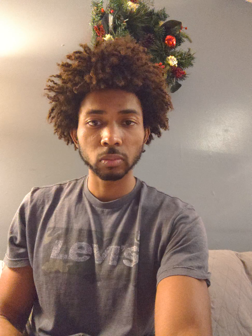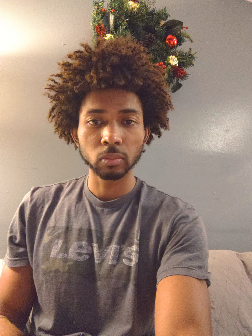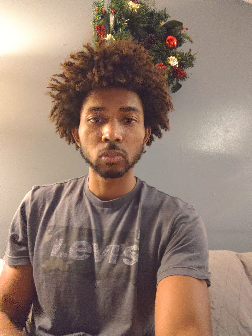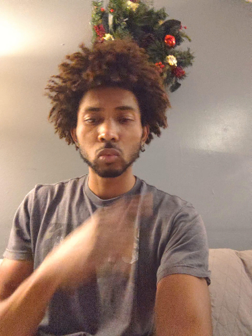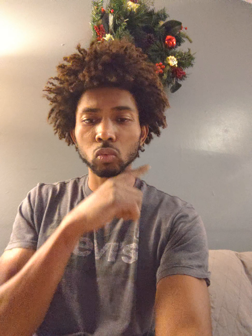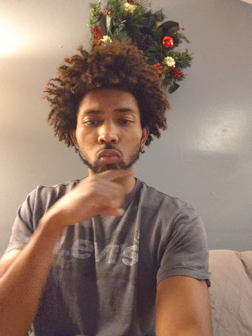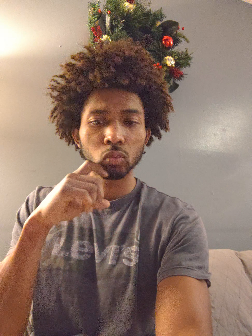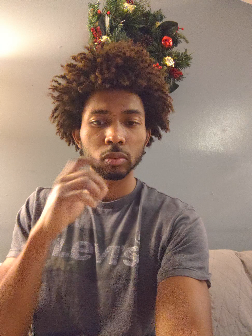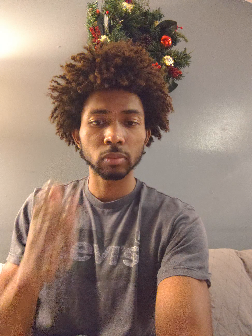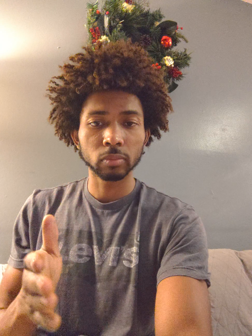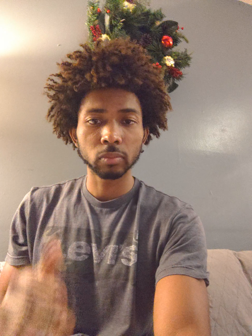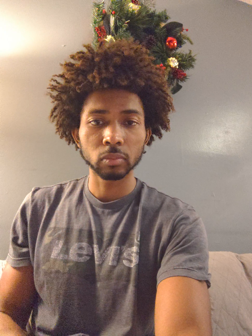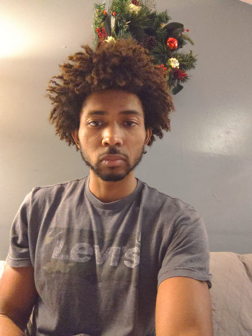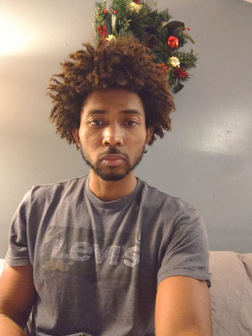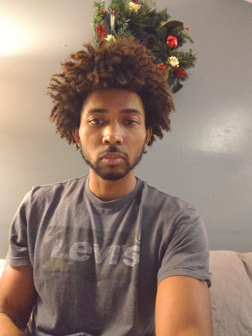dryer